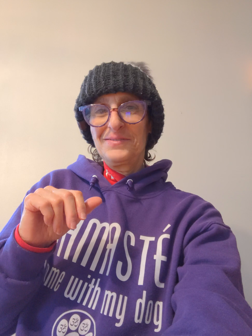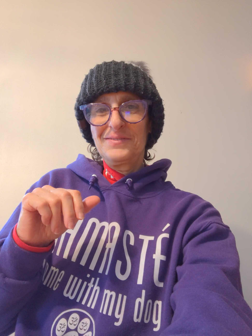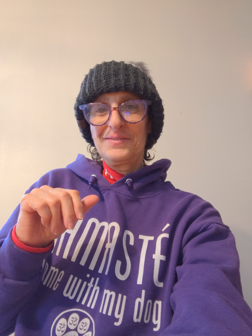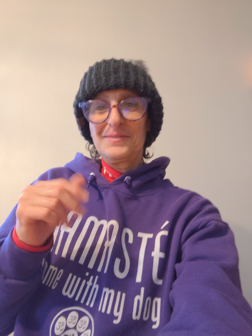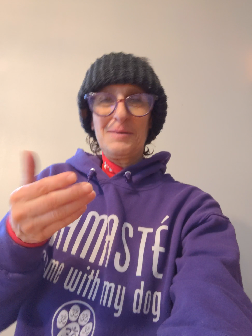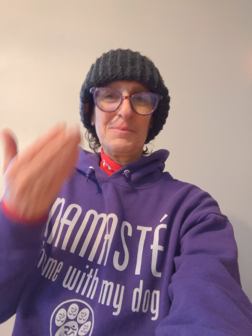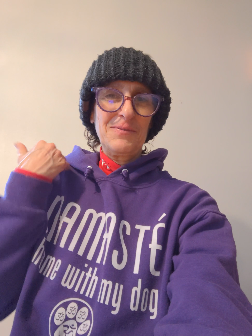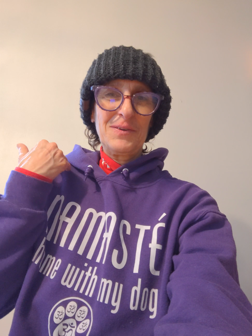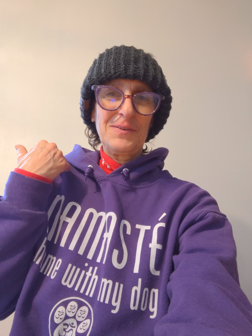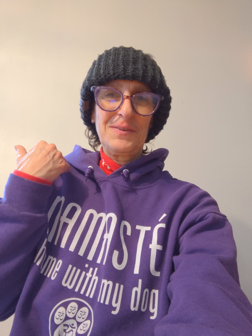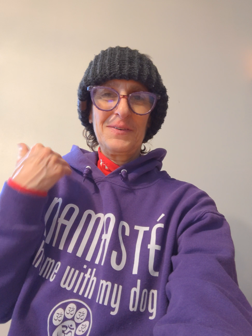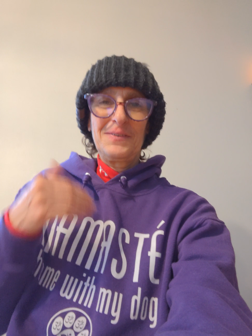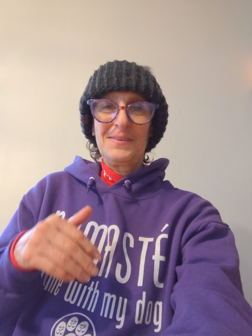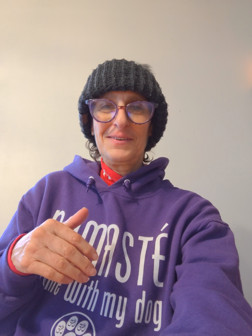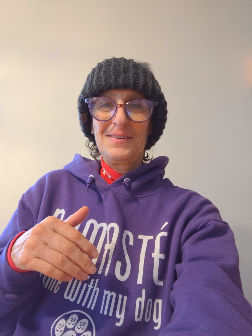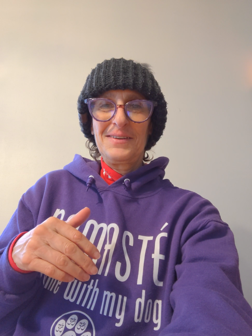before